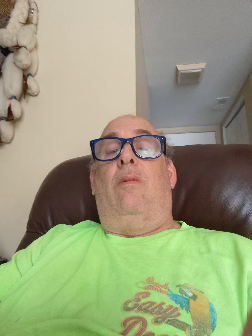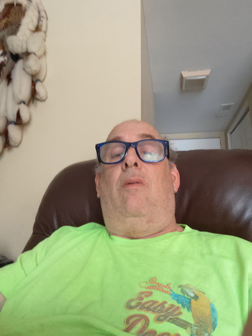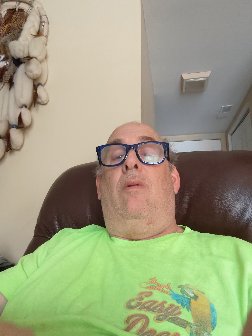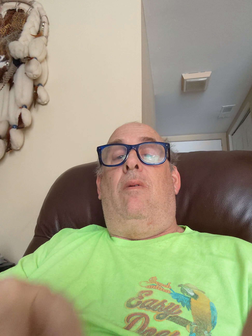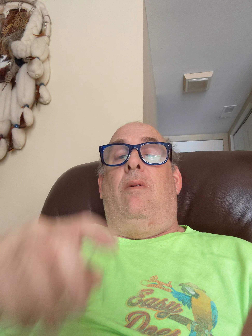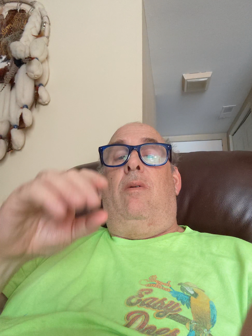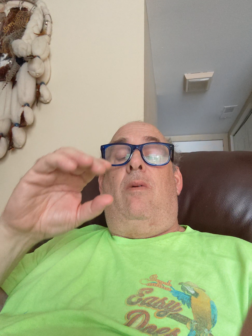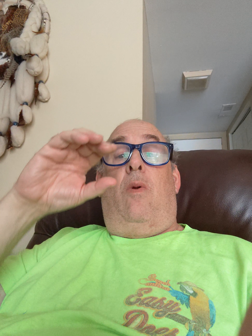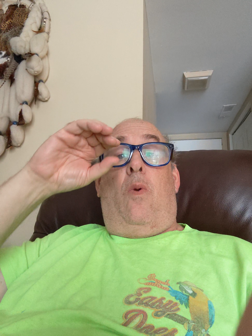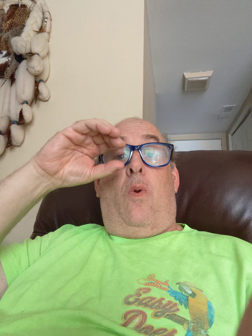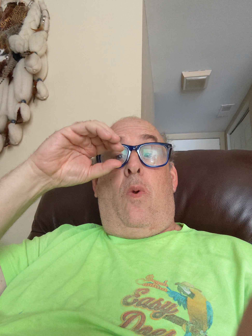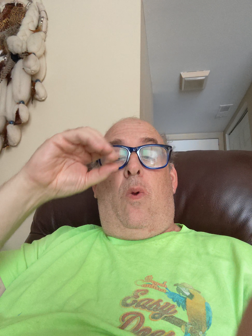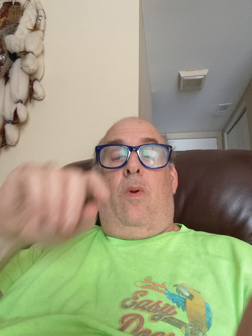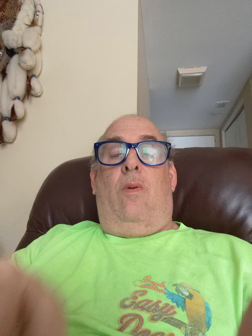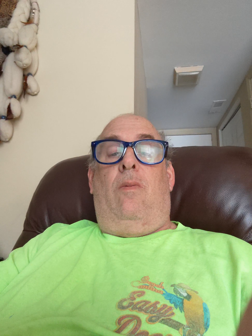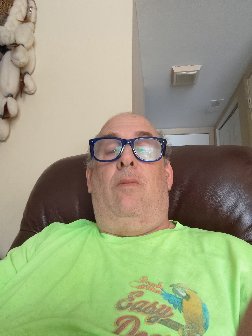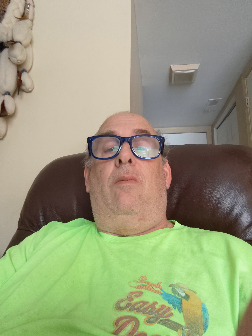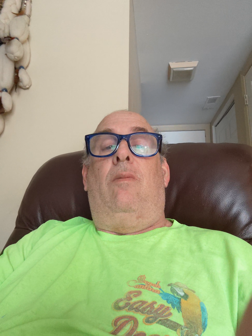owl